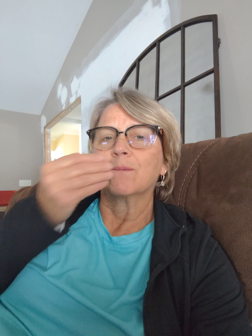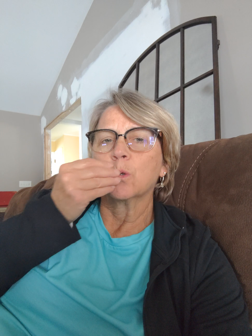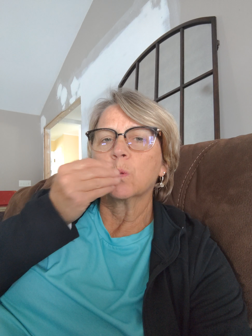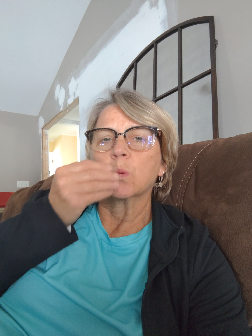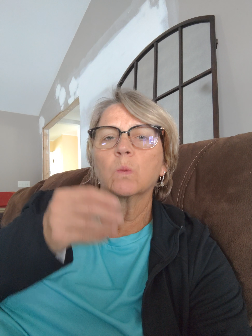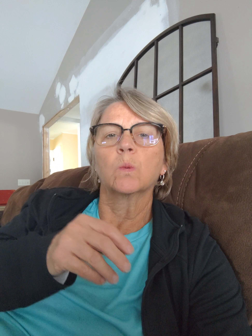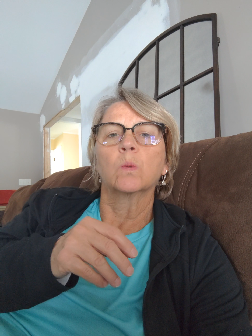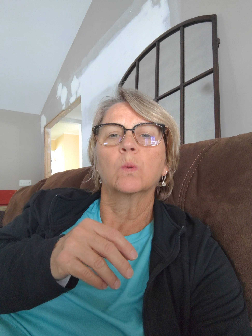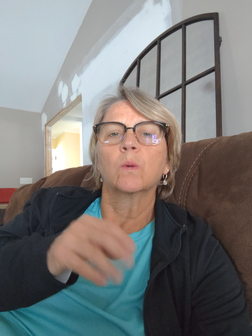food